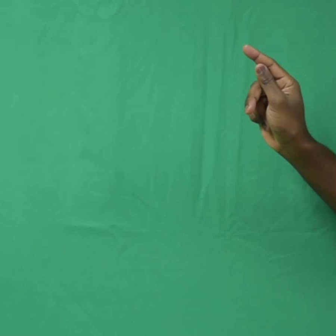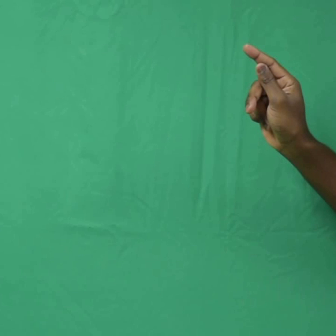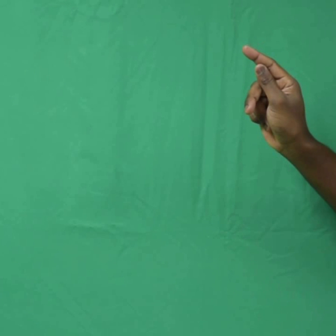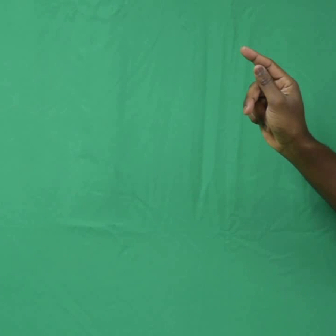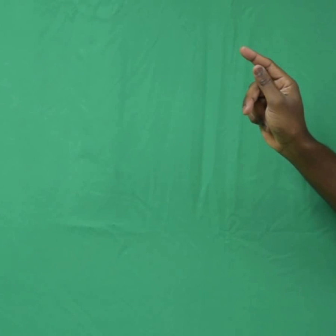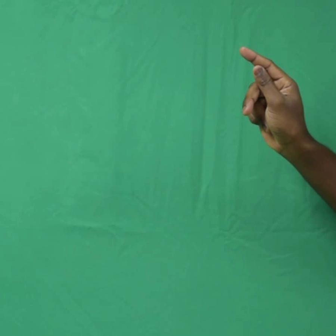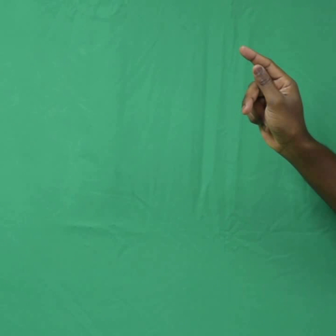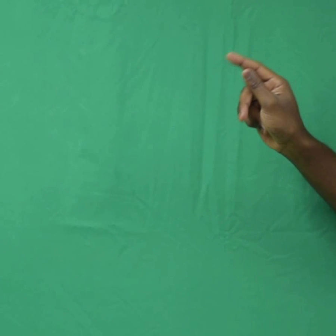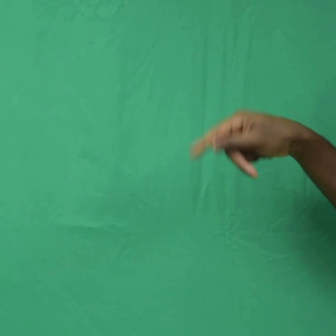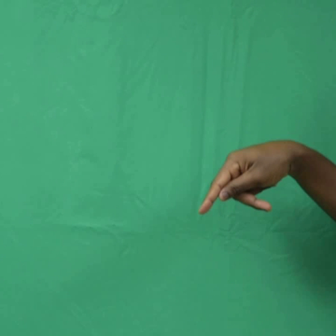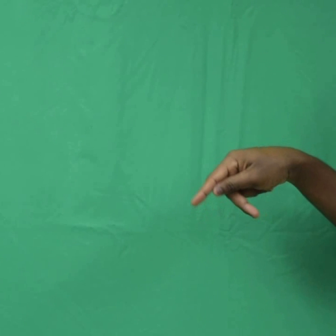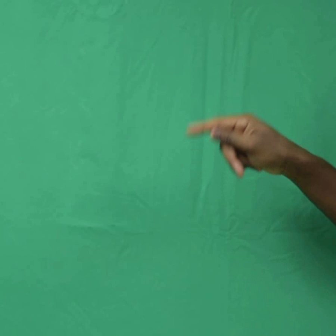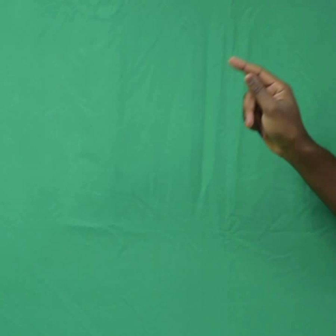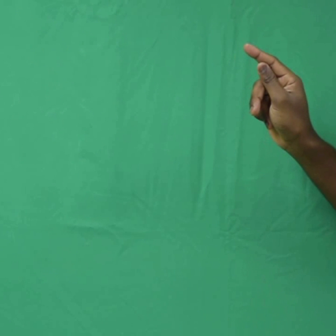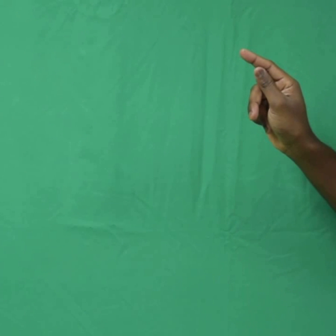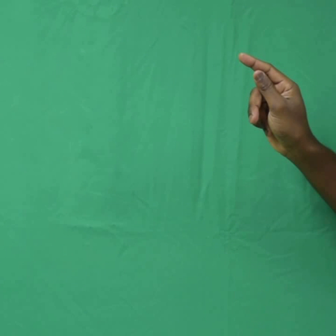K